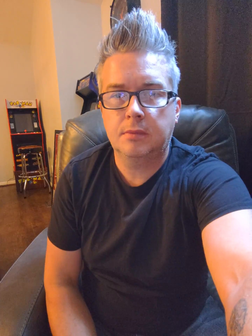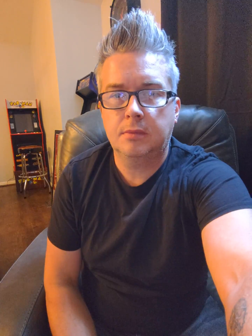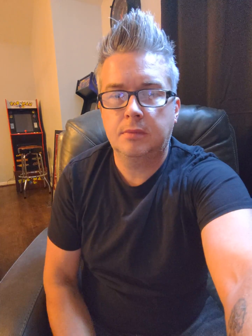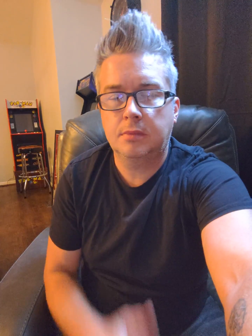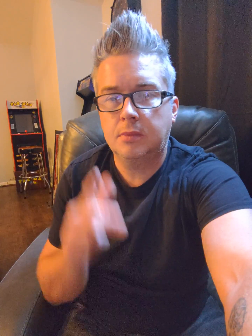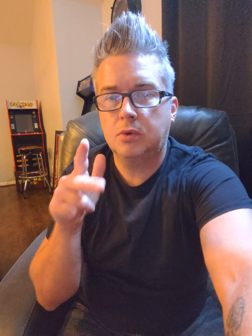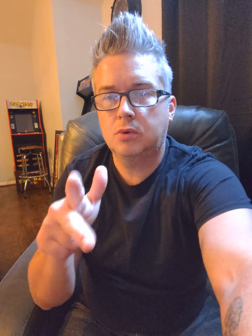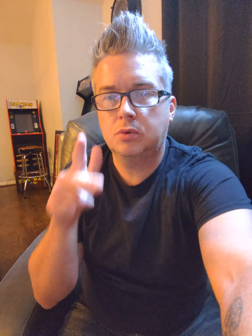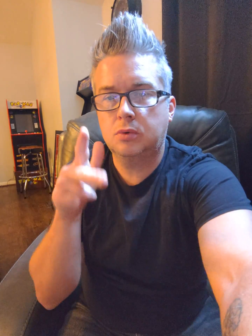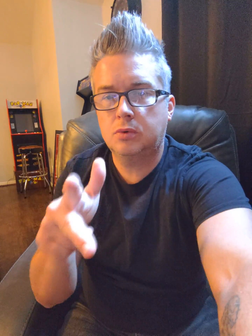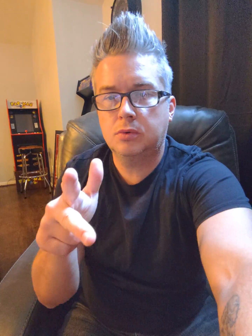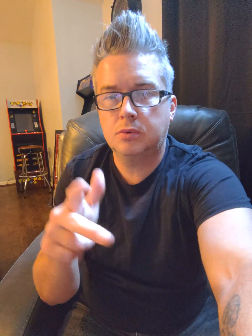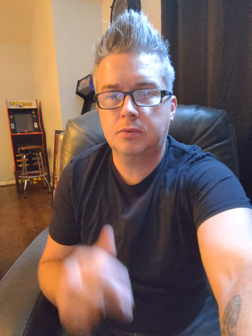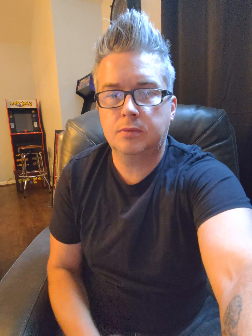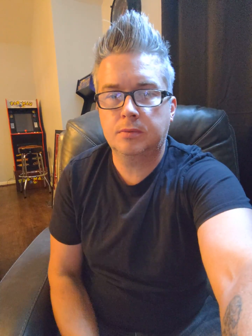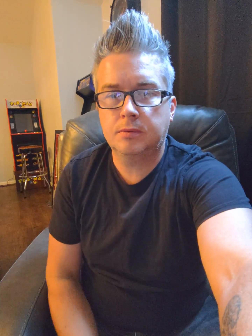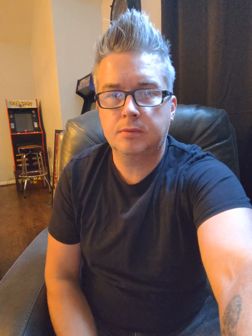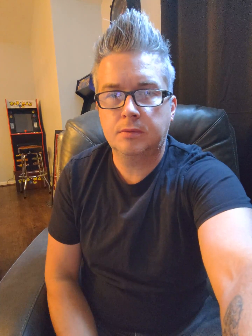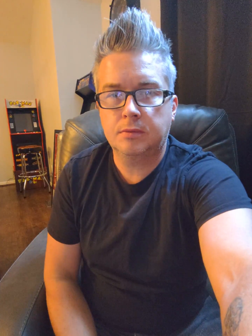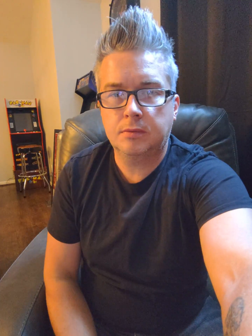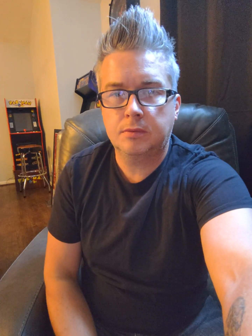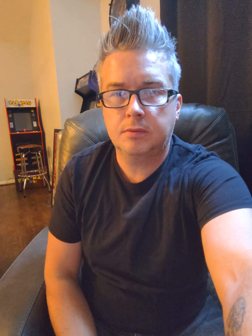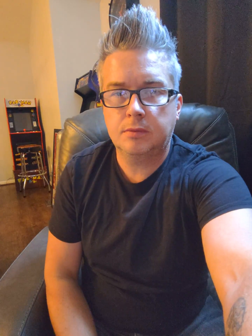garage